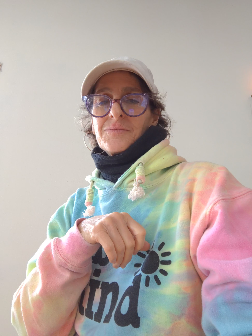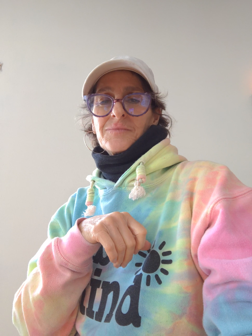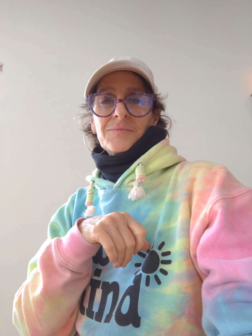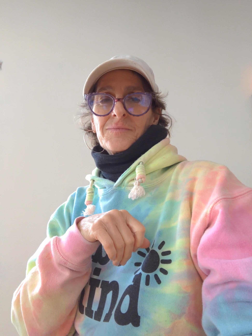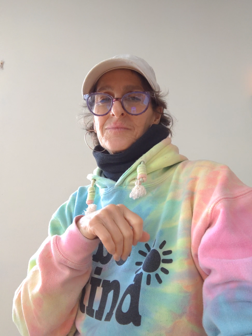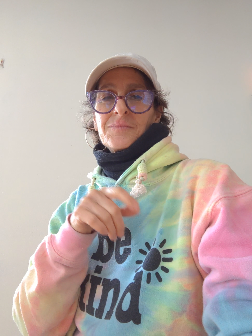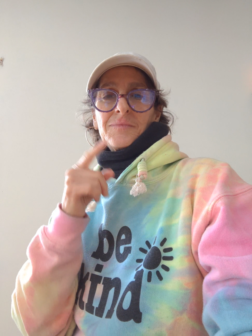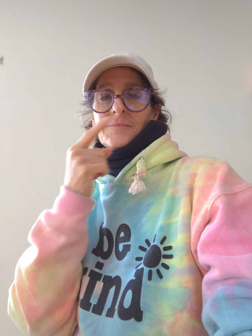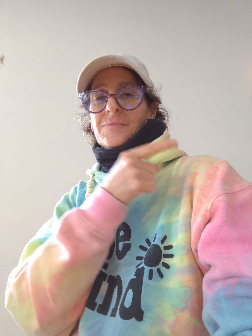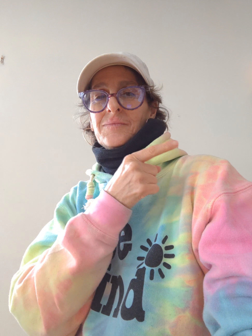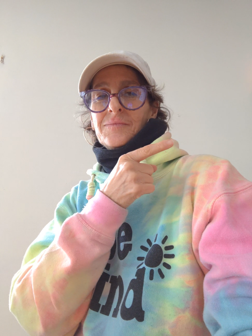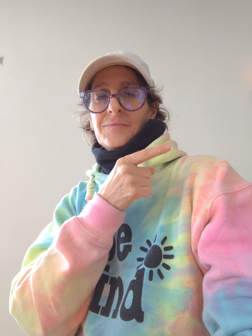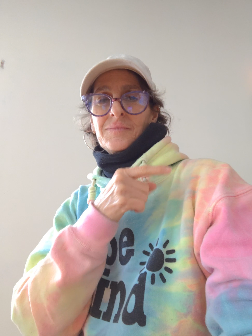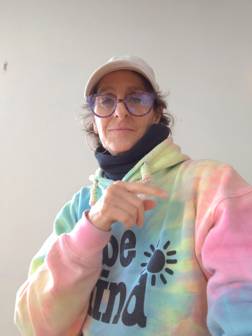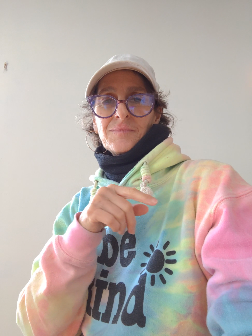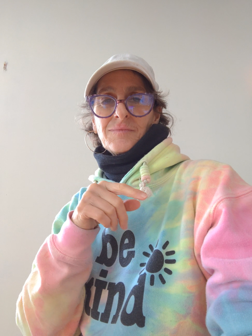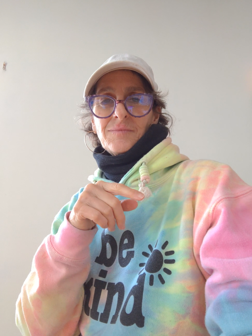he/she/it